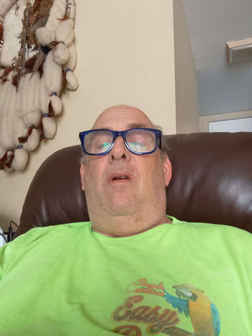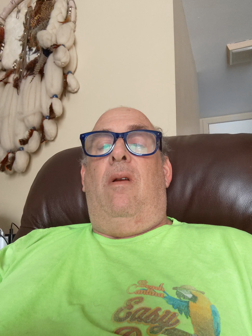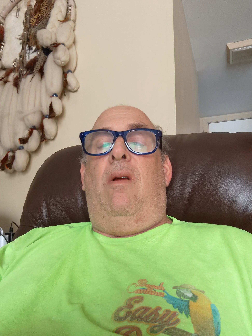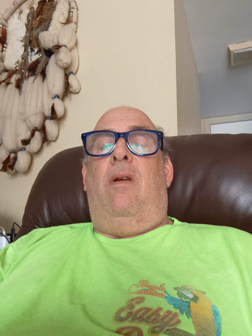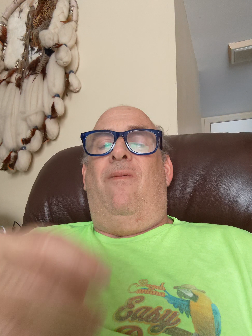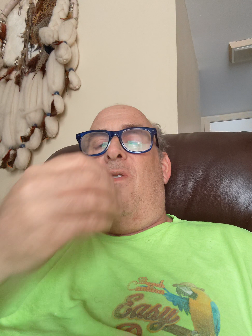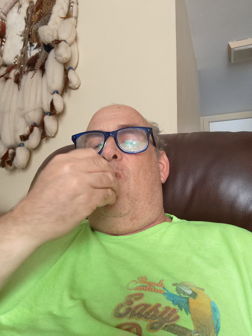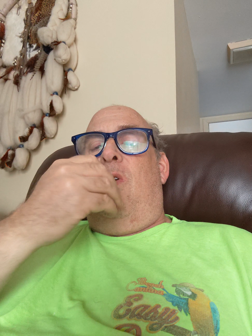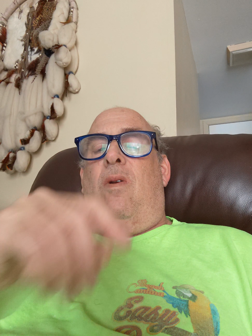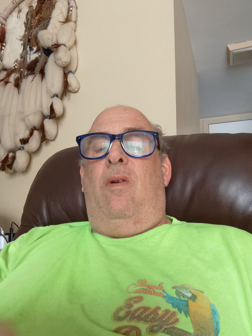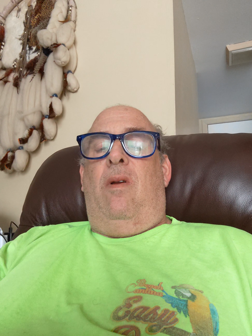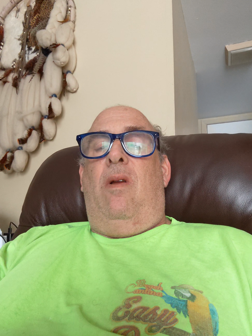food